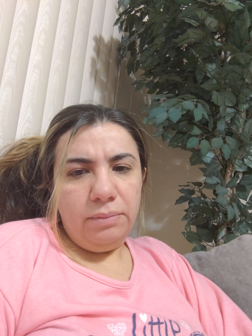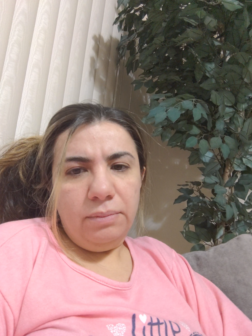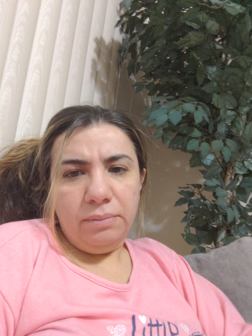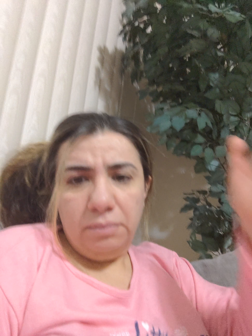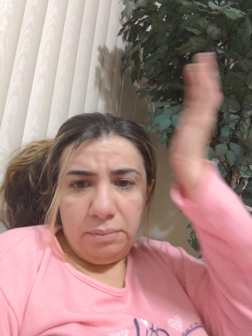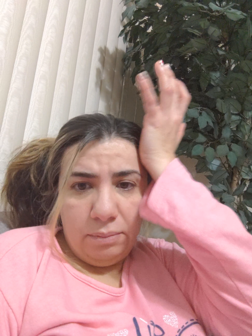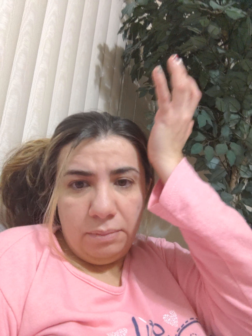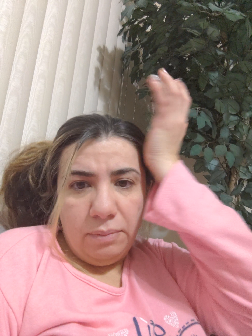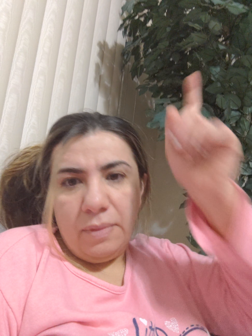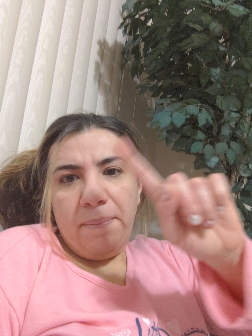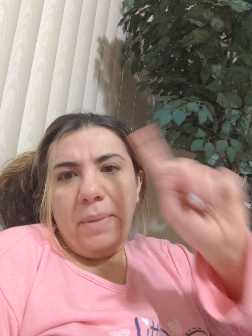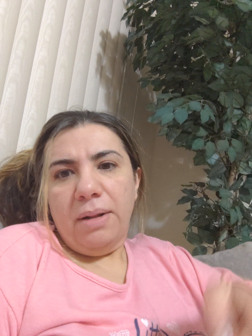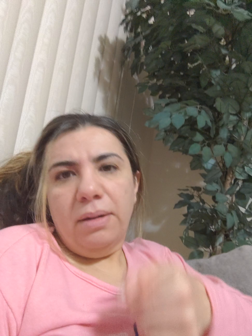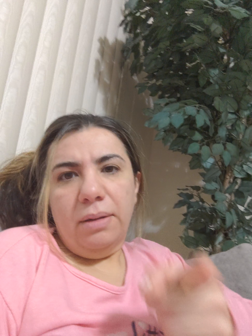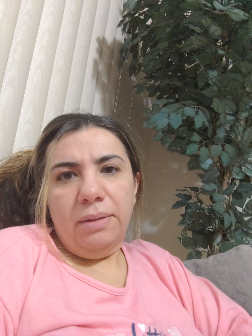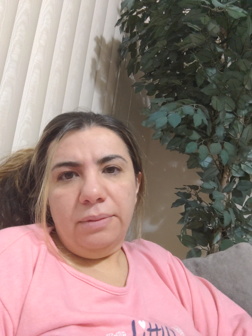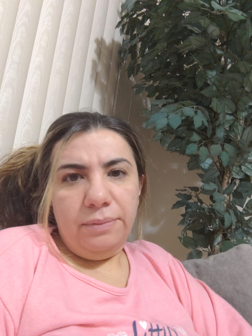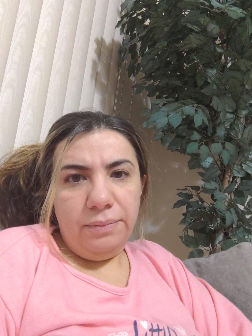garbage